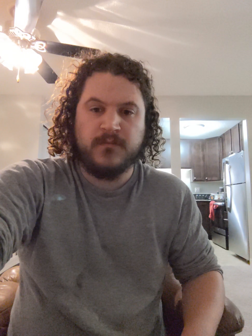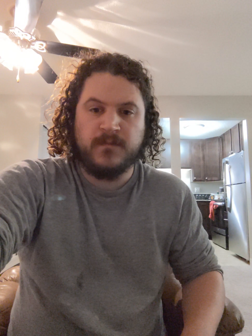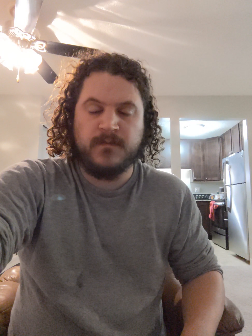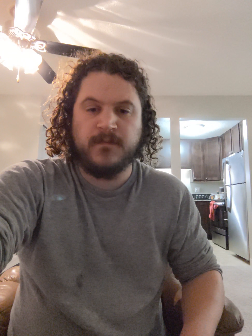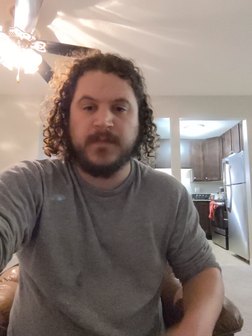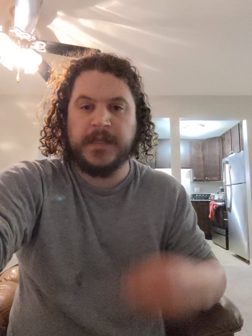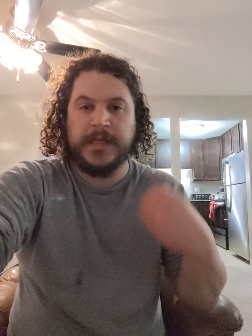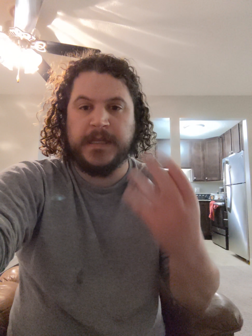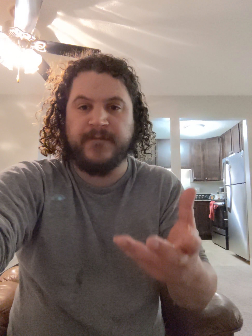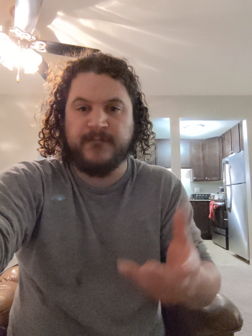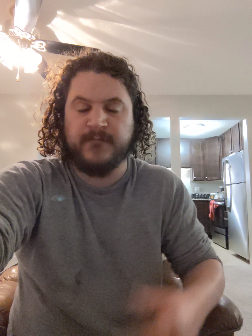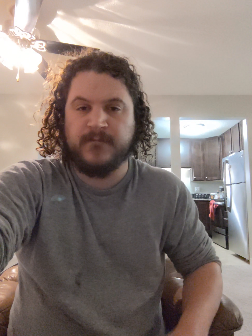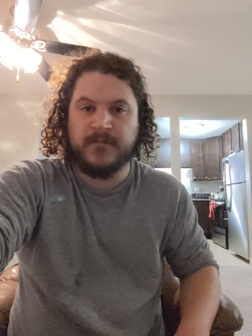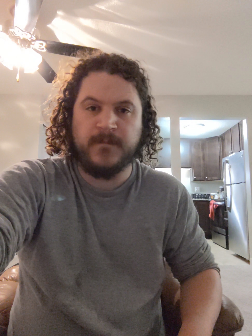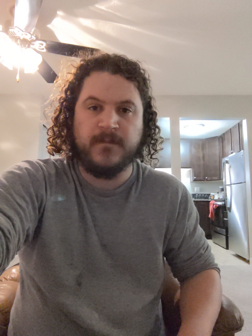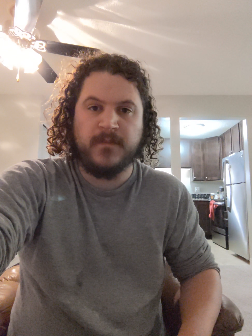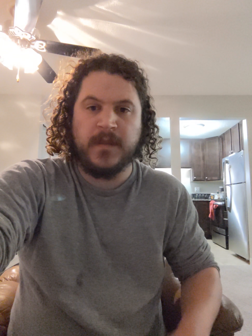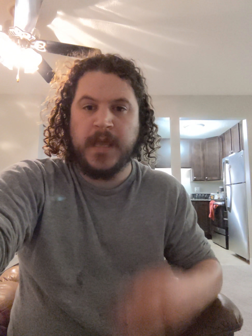give